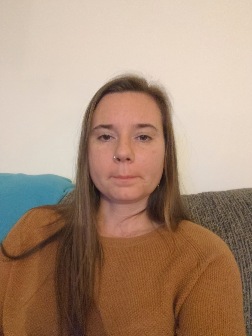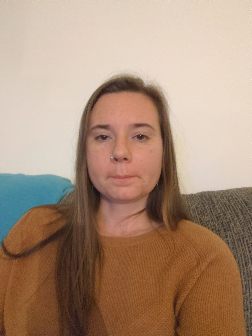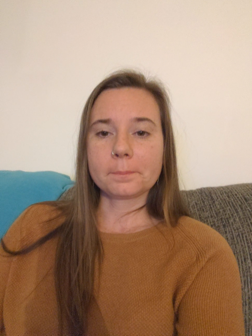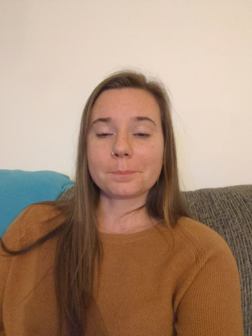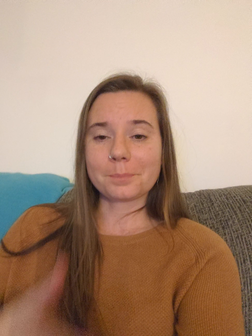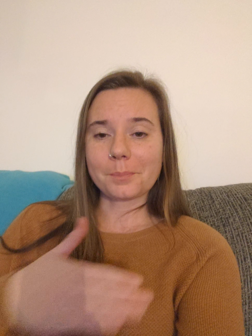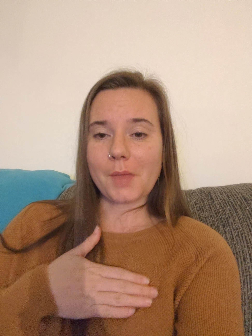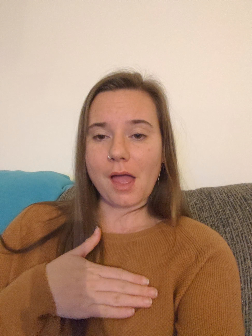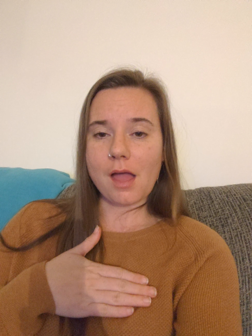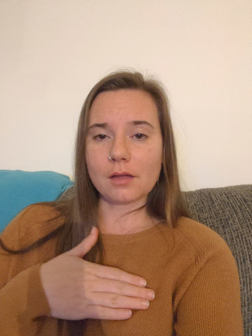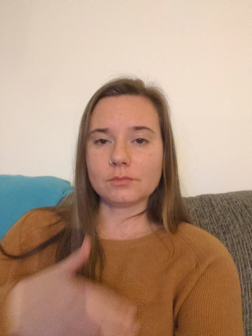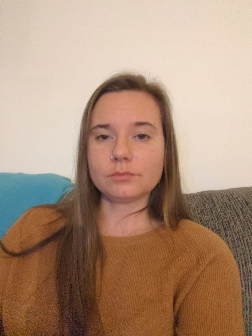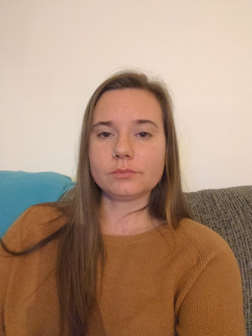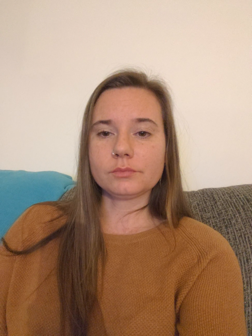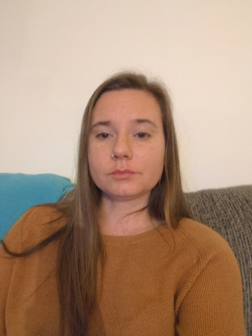my